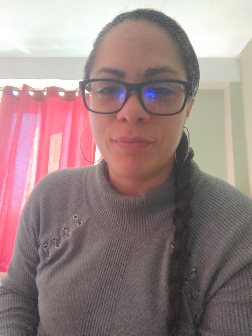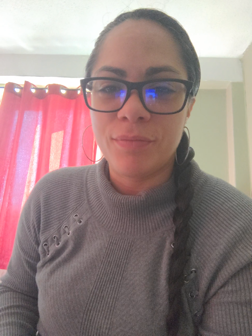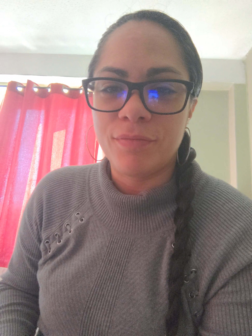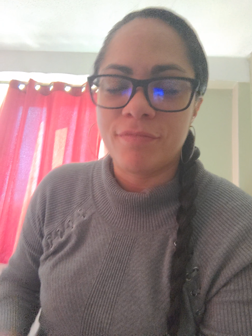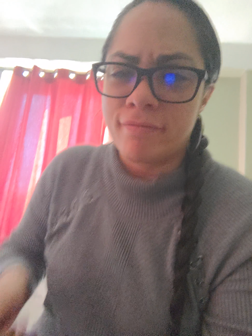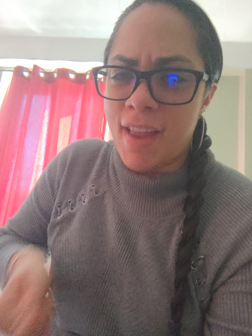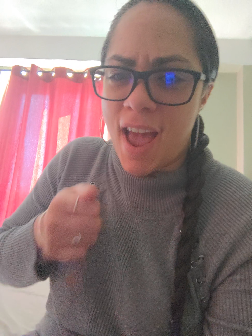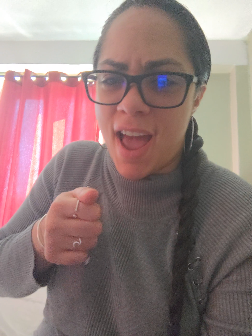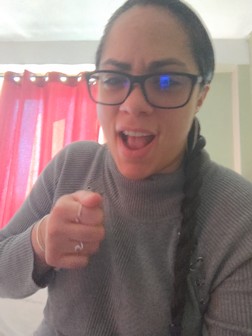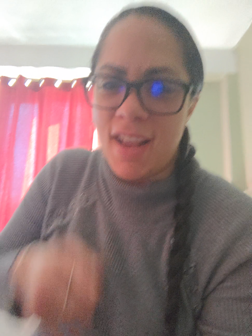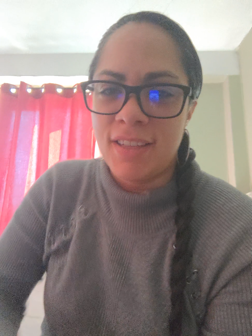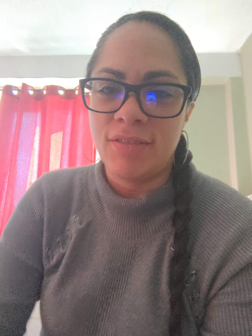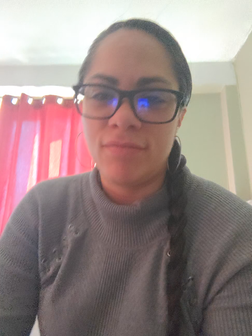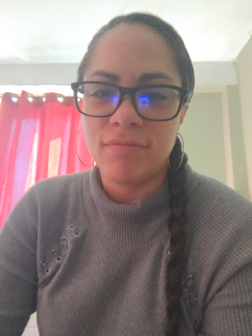hide